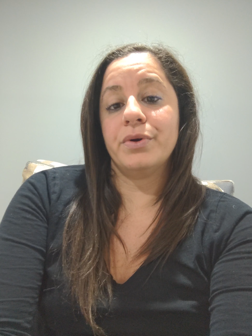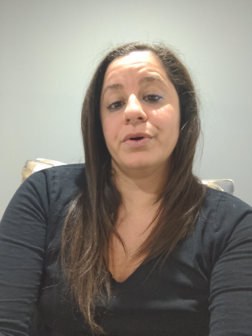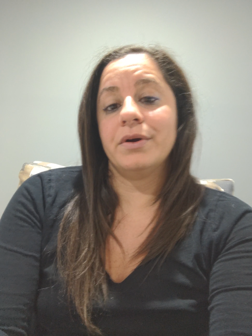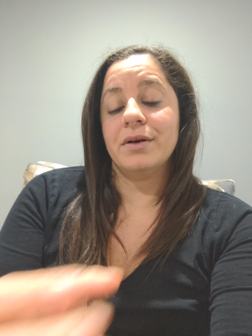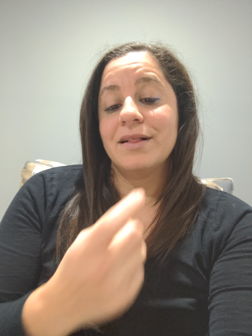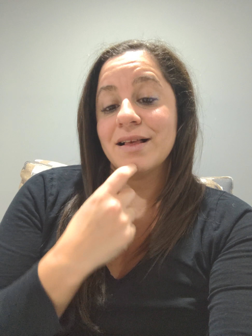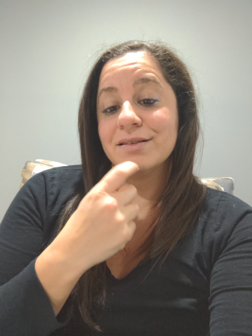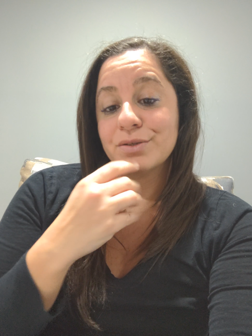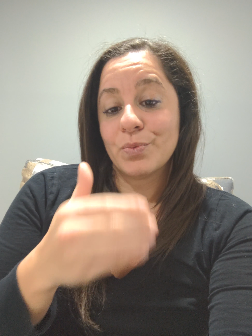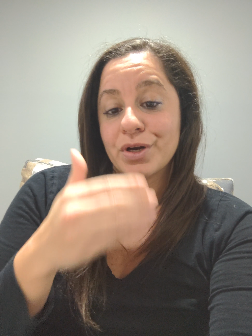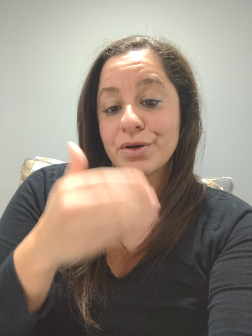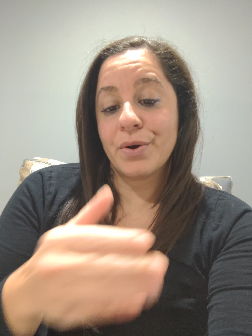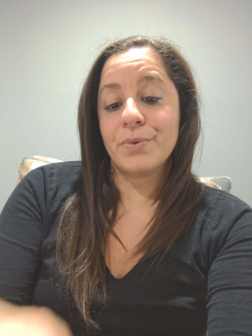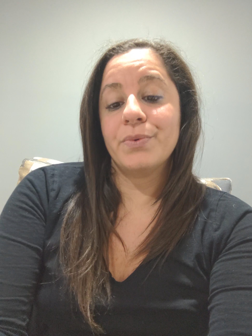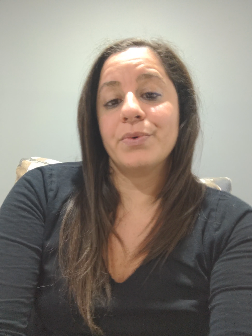window